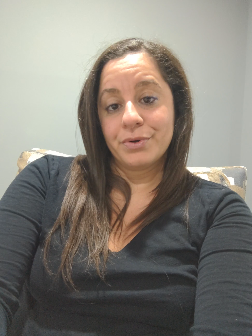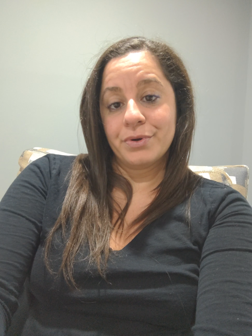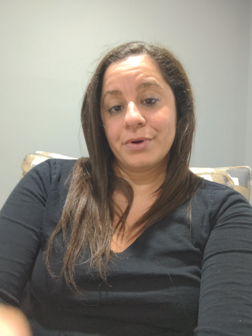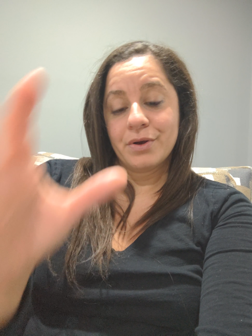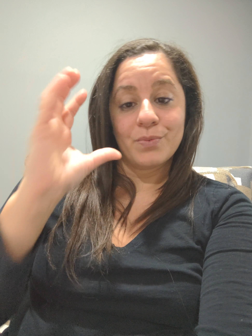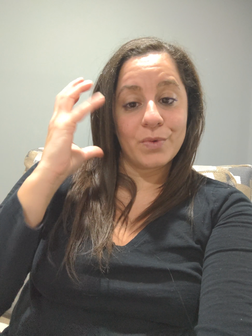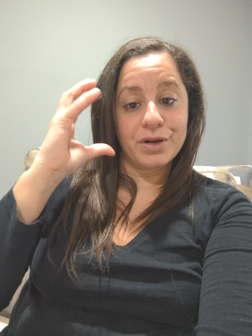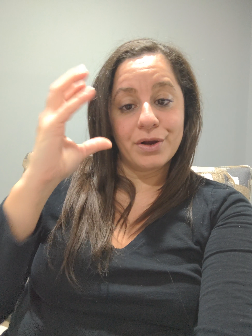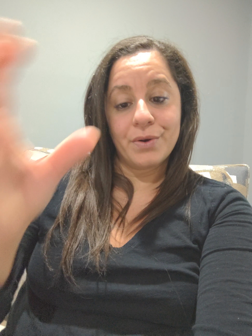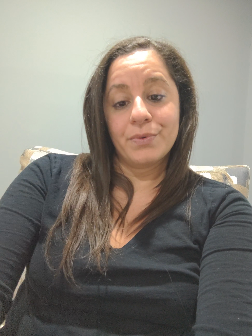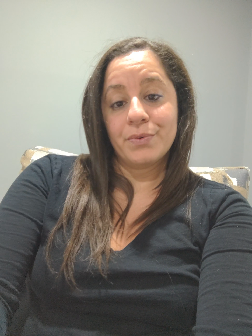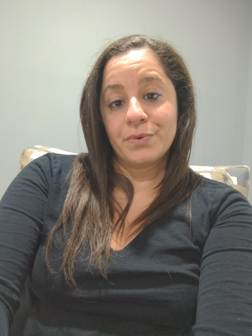radio